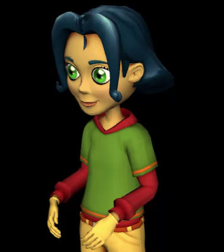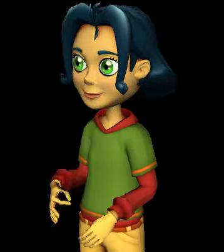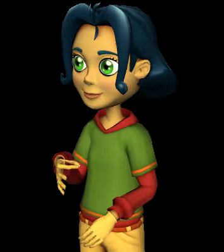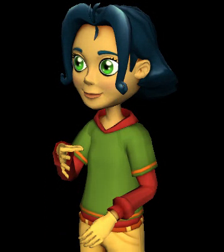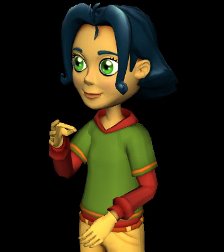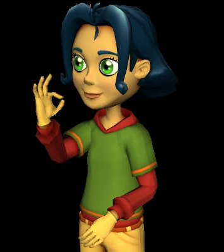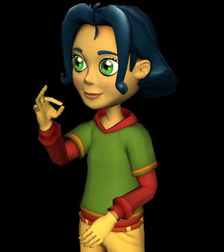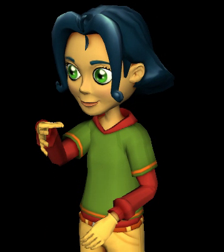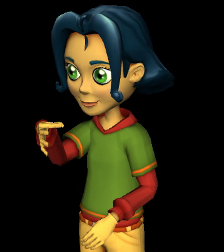فنجان